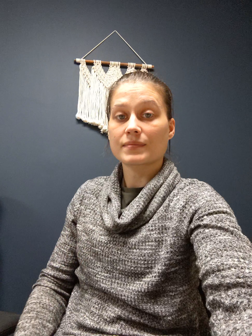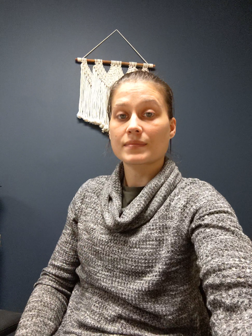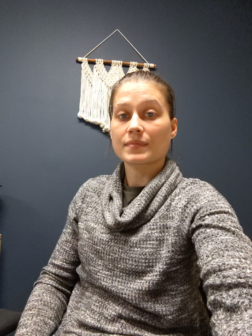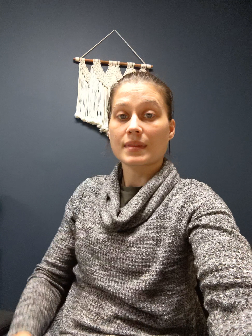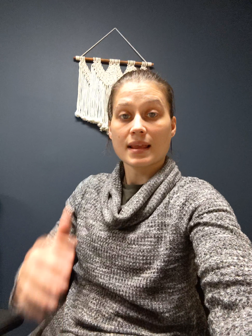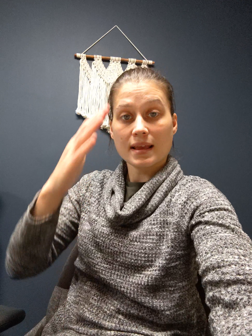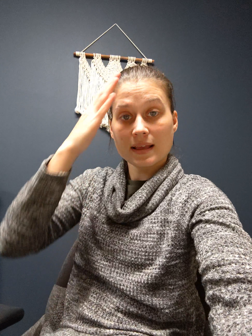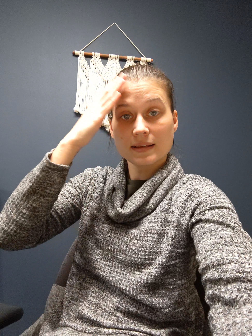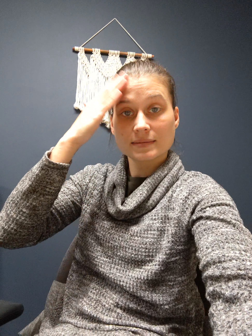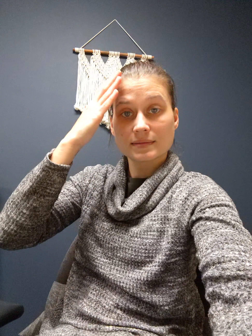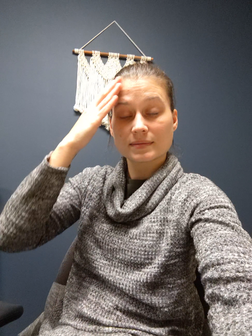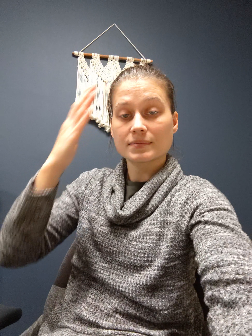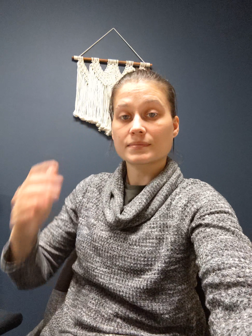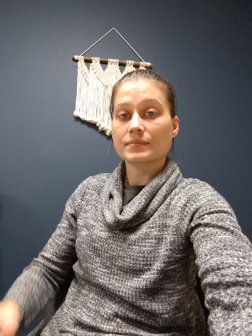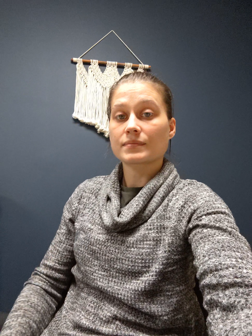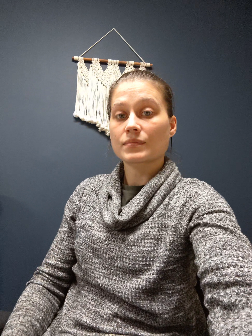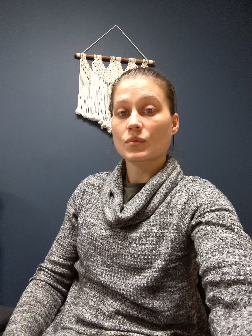hat